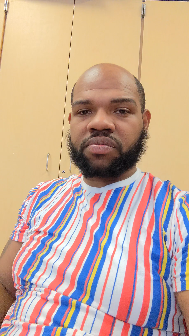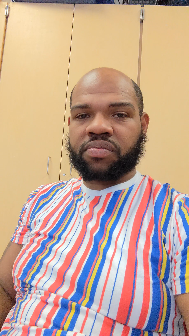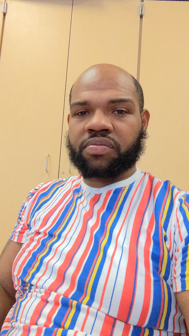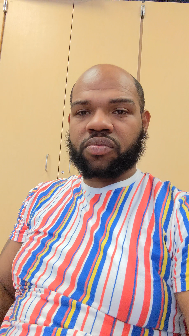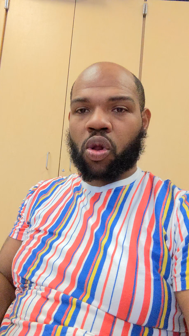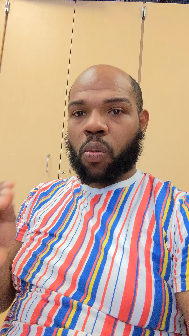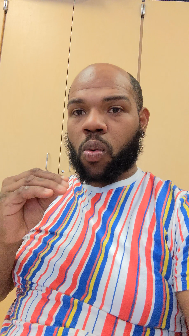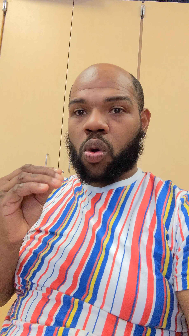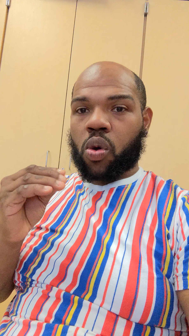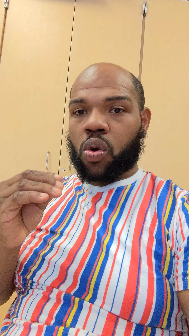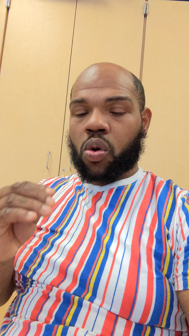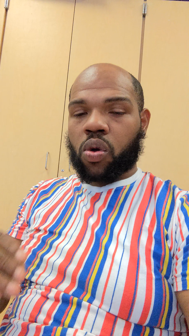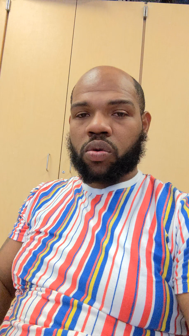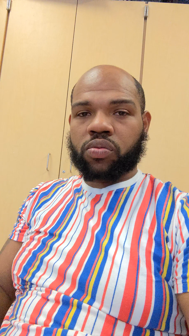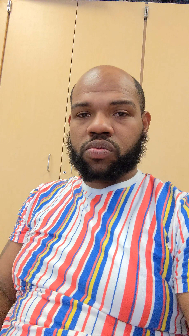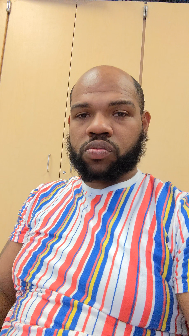more